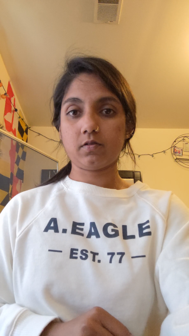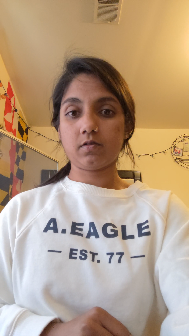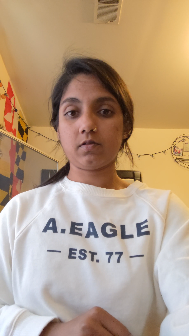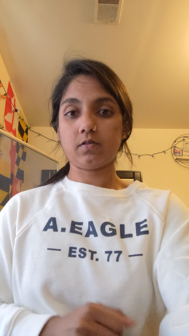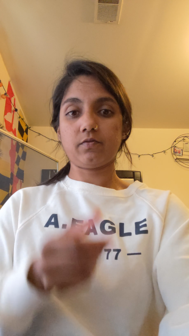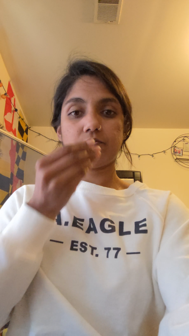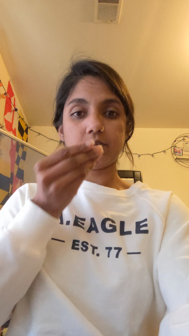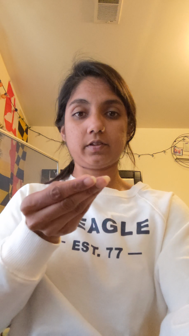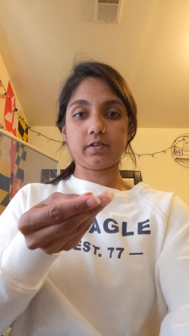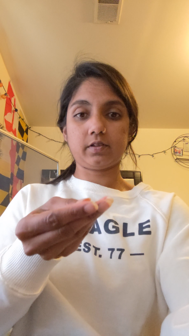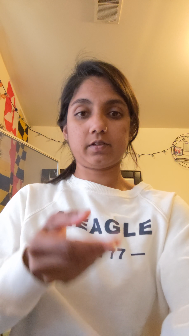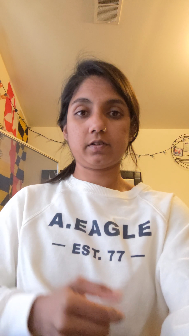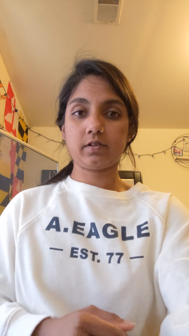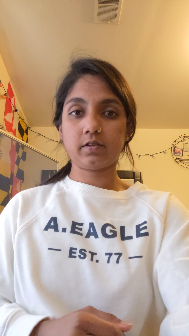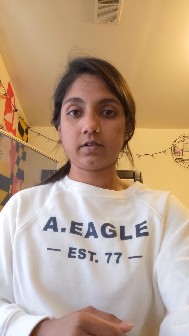feed